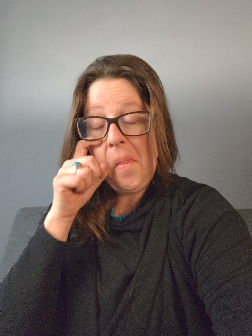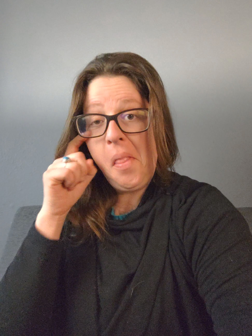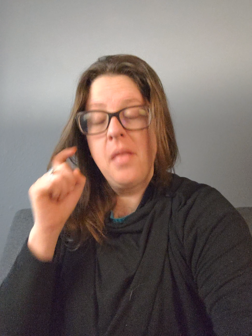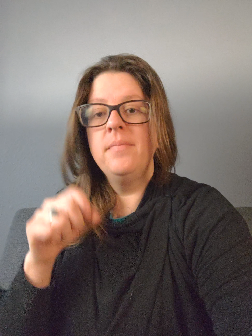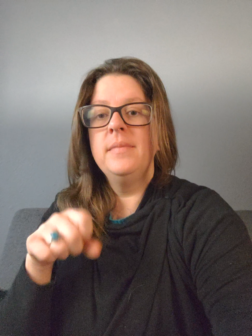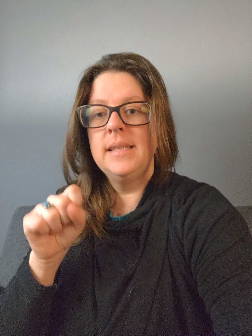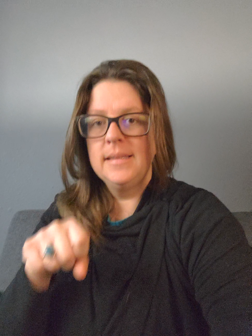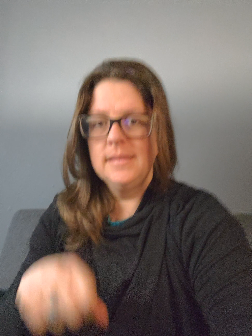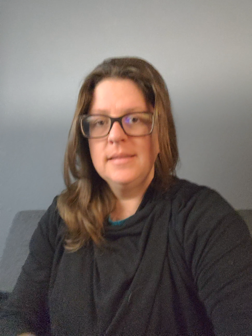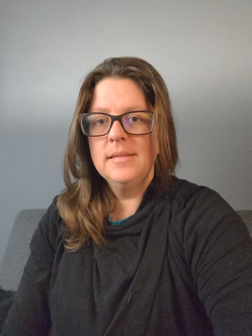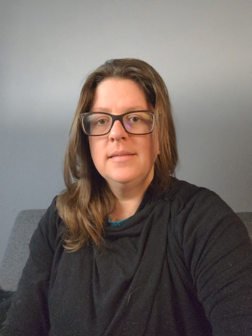yes